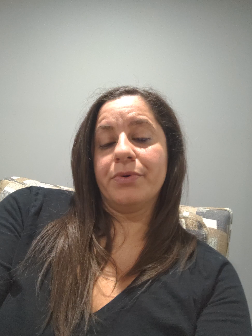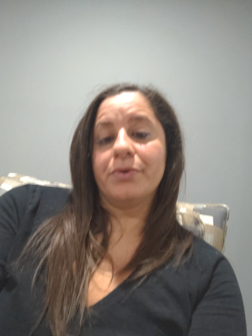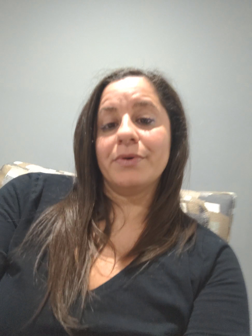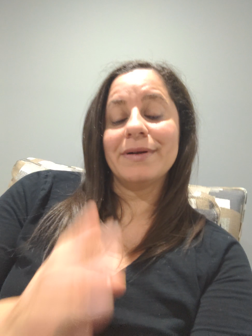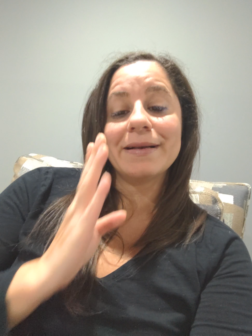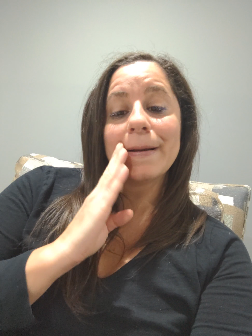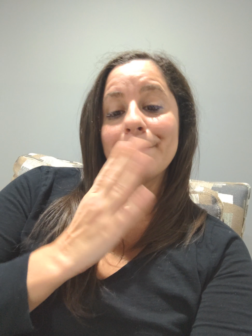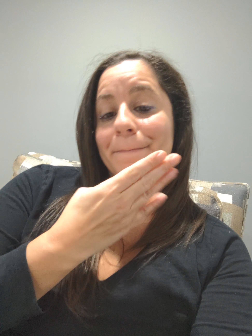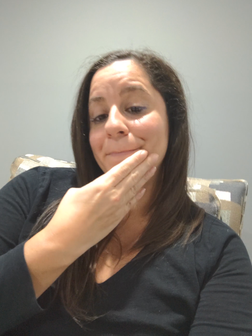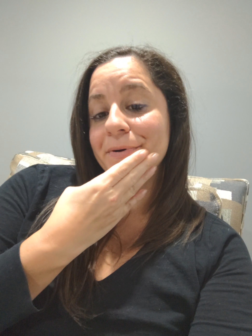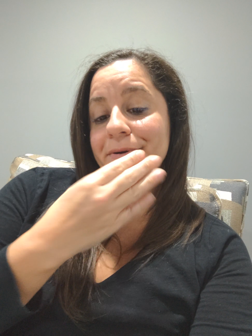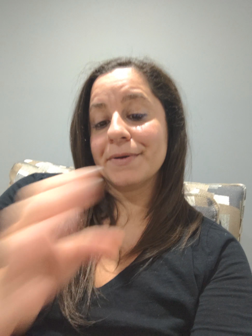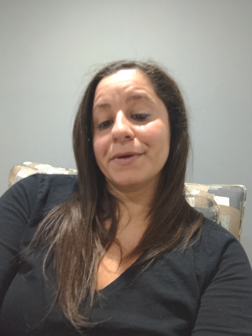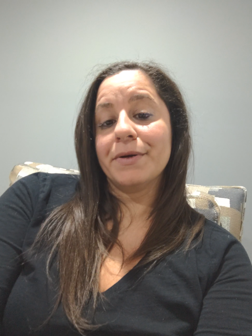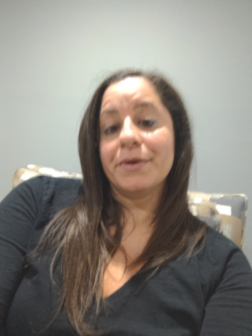napkin